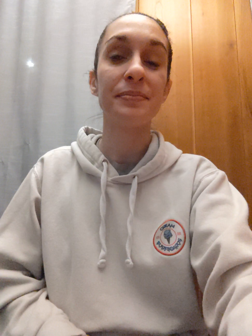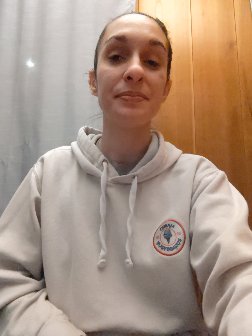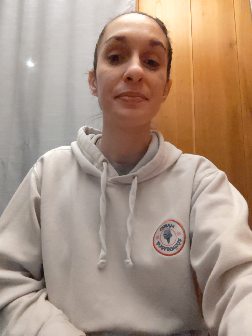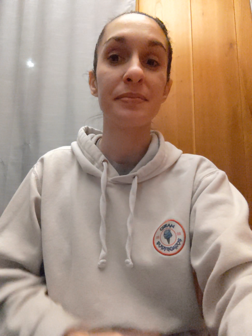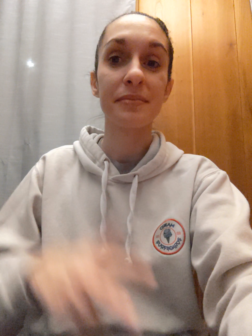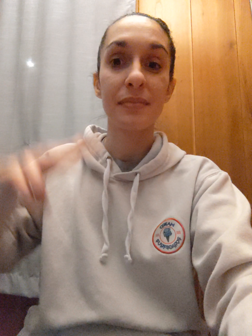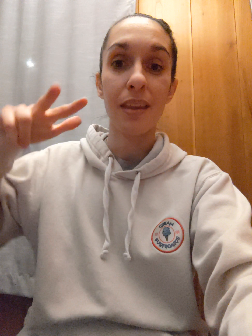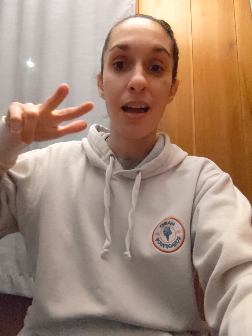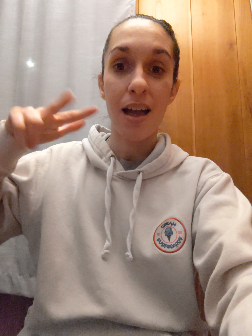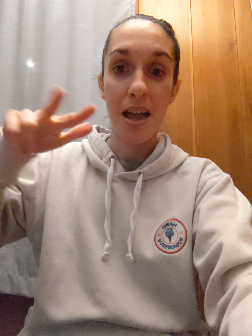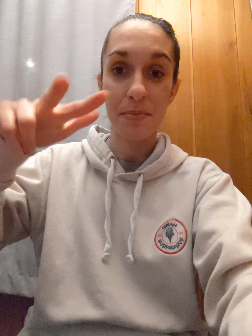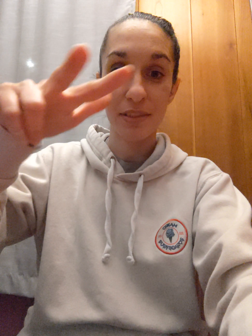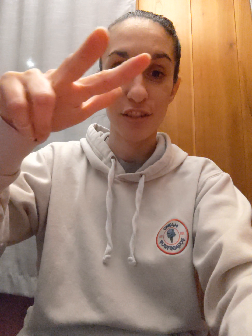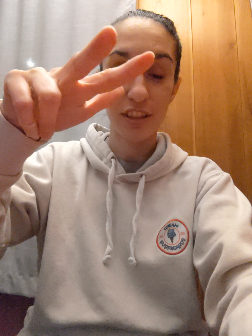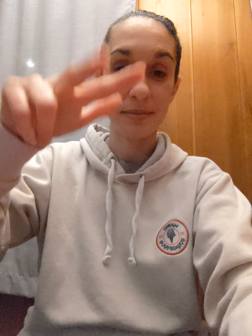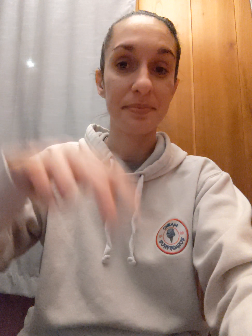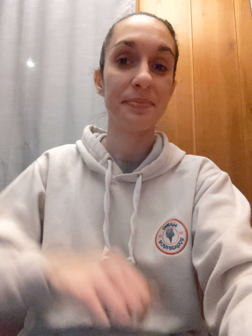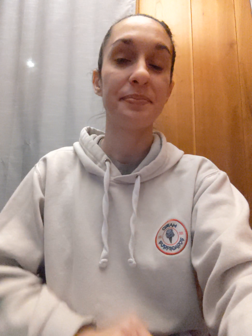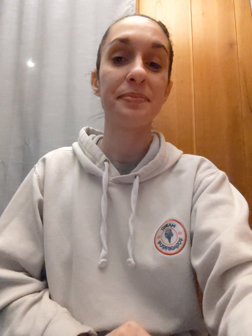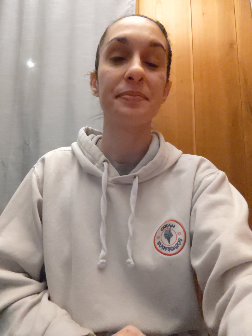helicopter